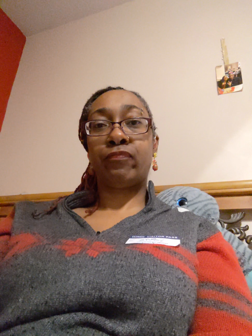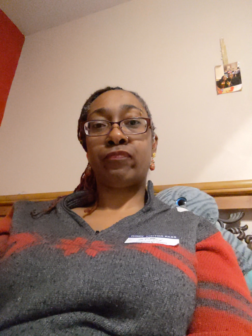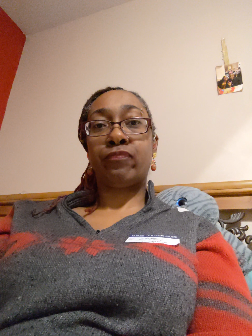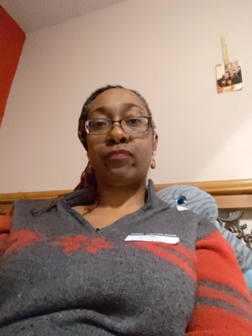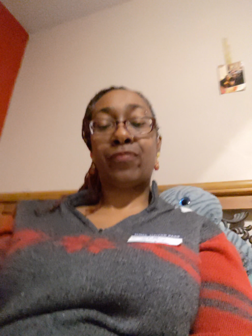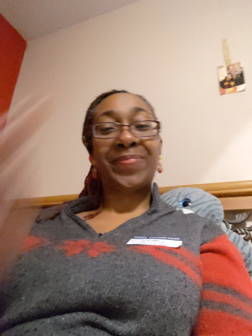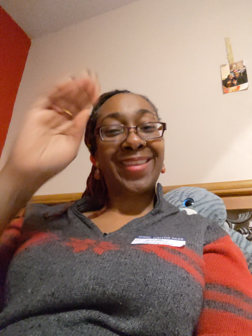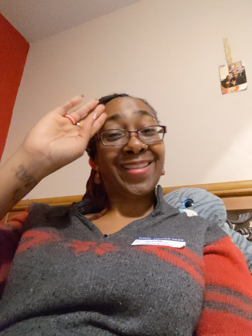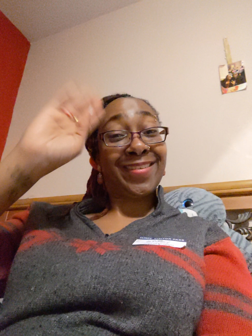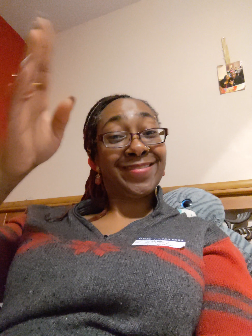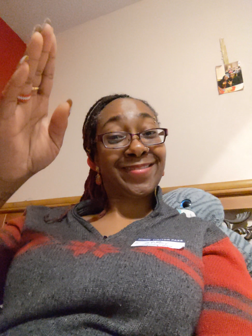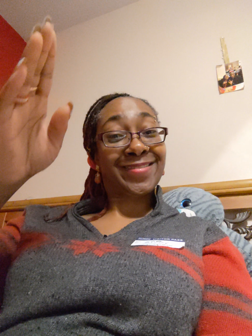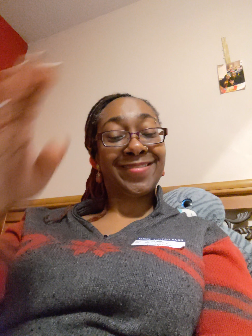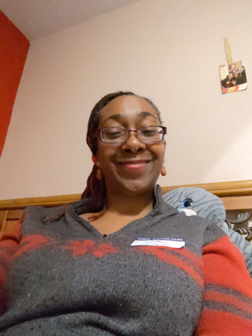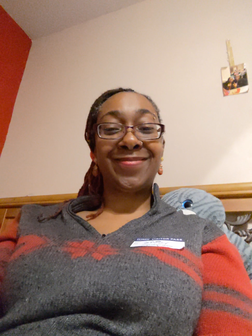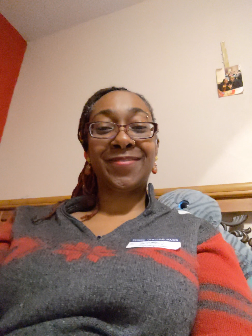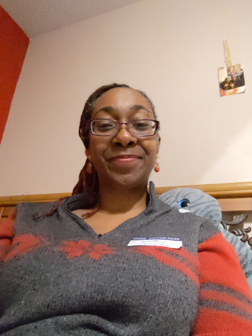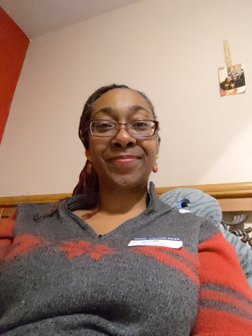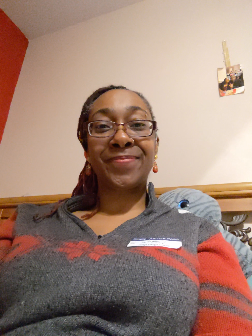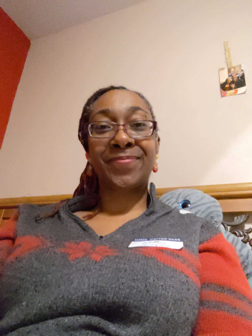hello